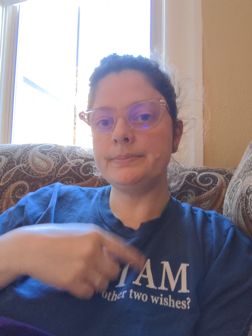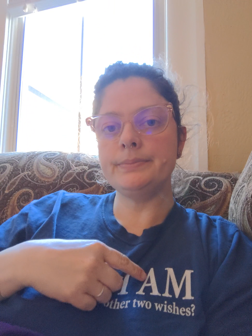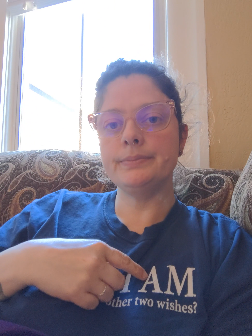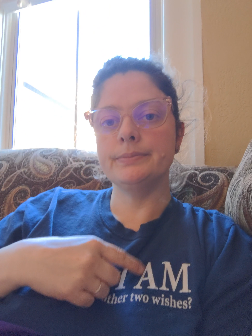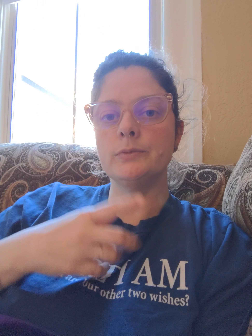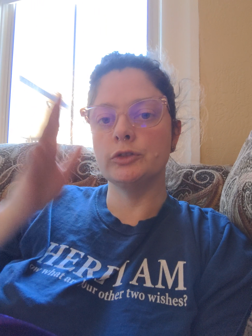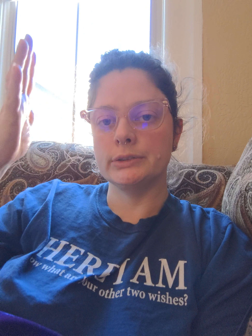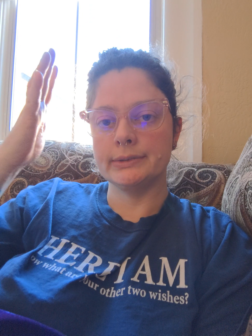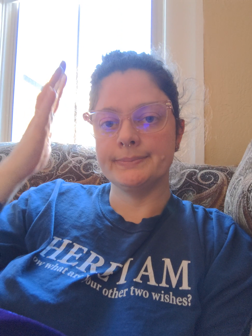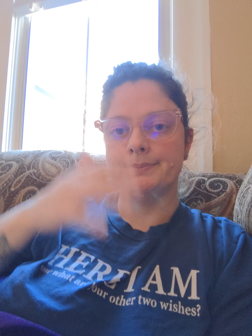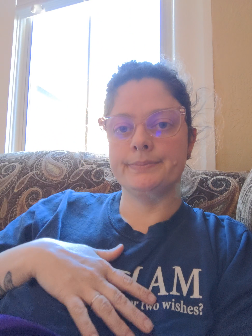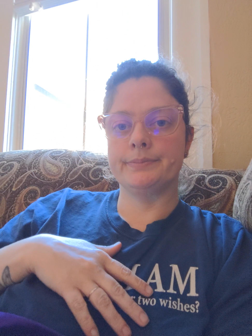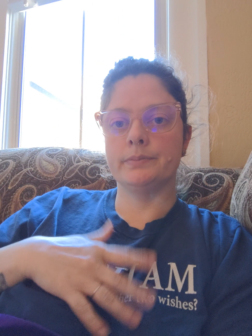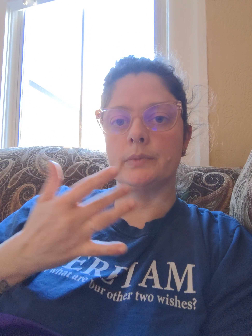tree